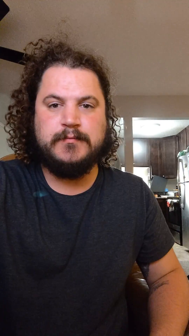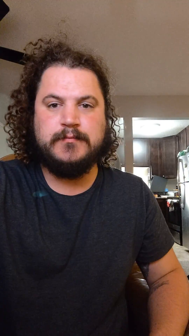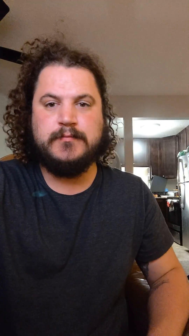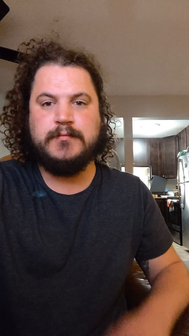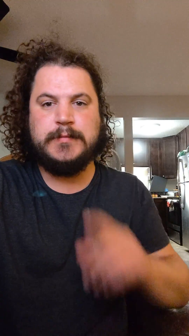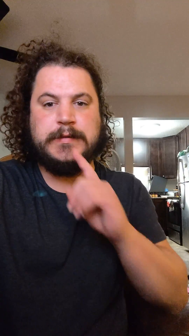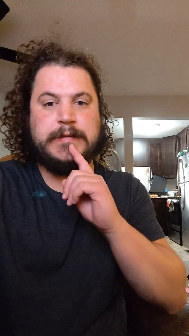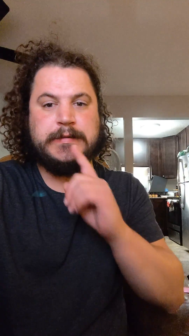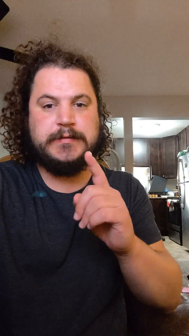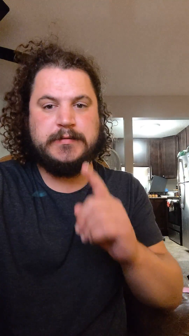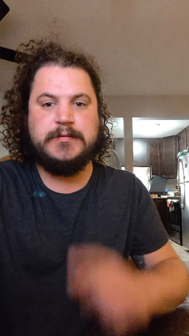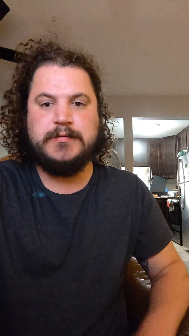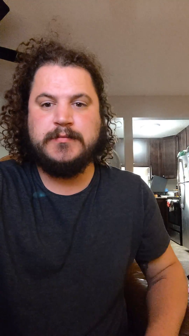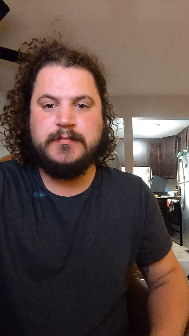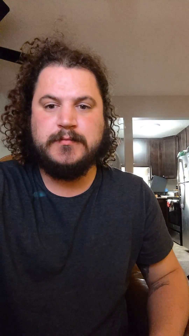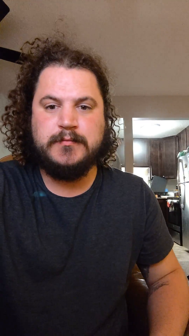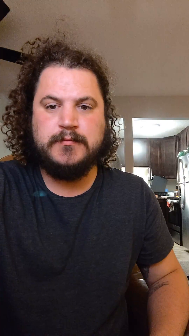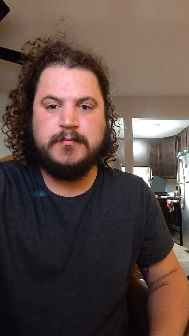is